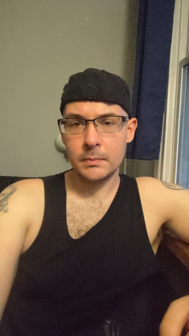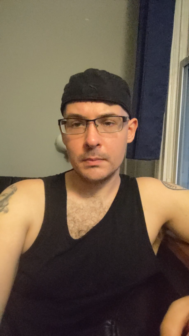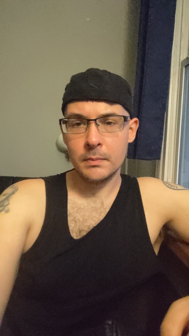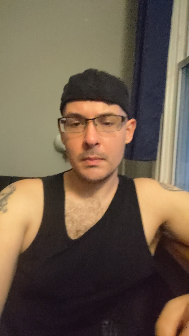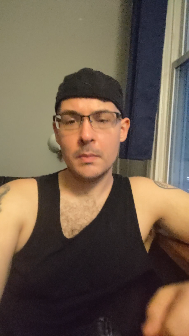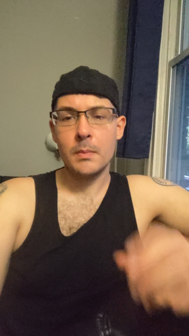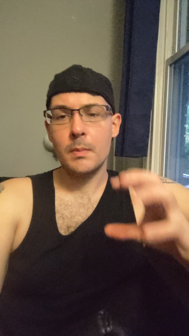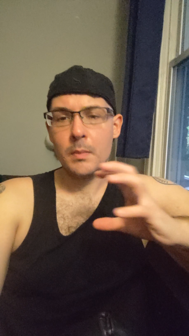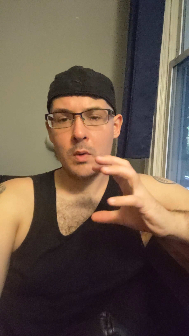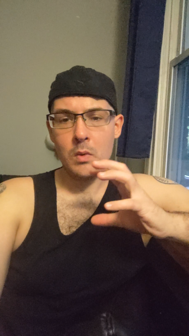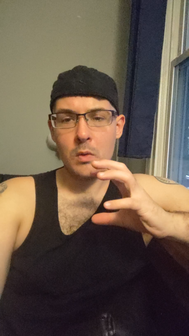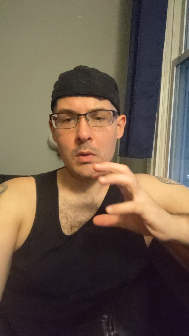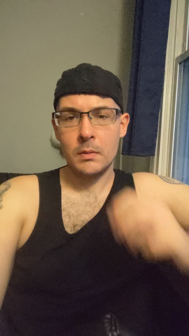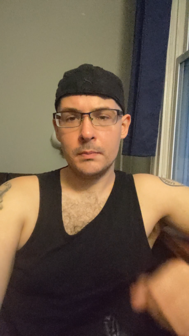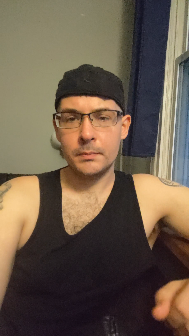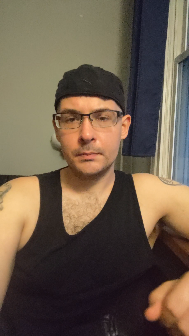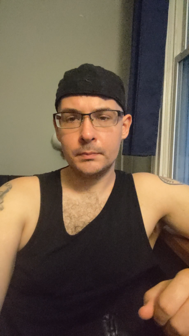ball